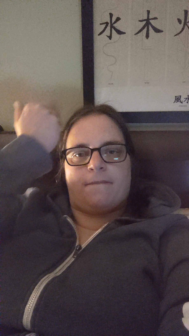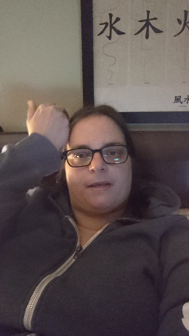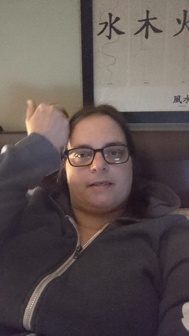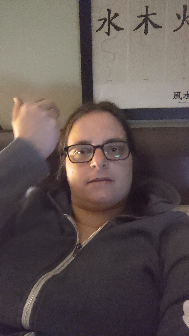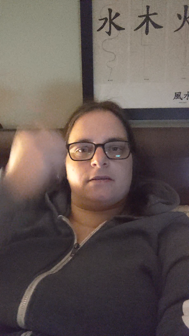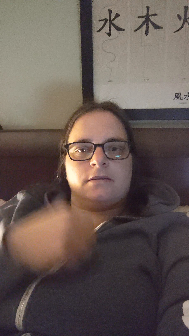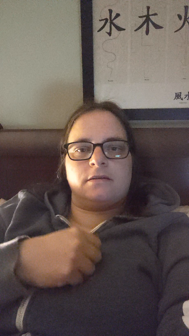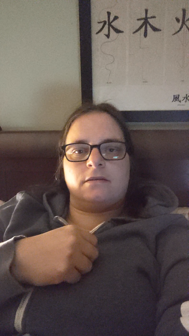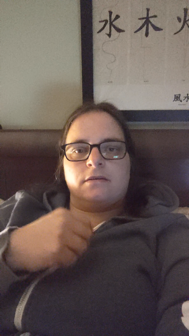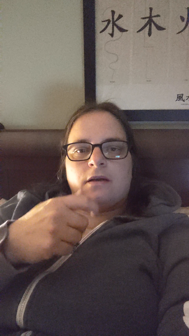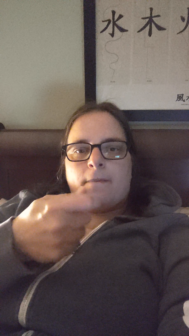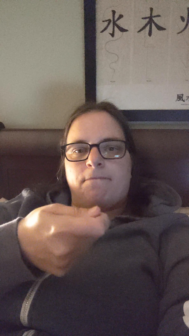pull